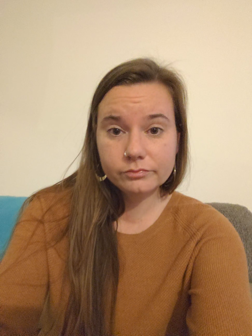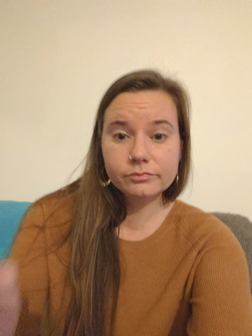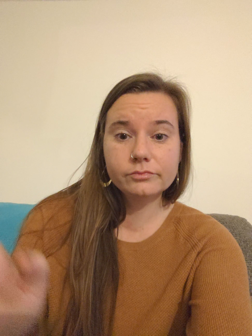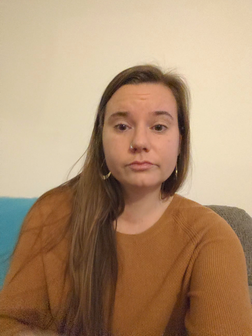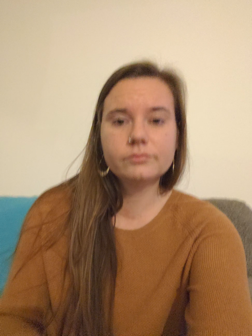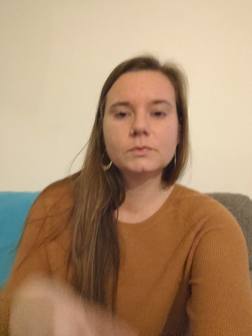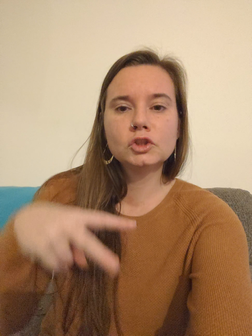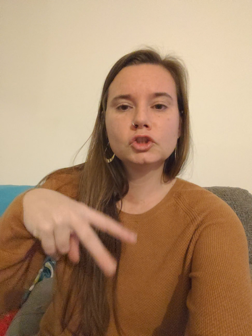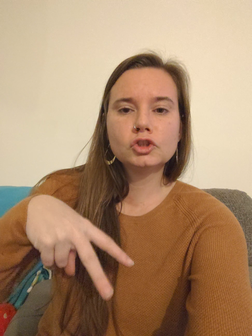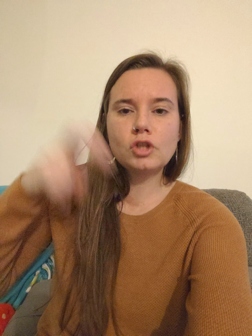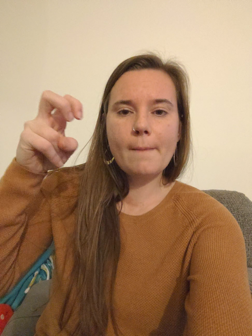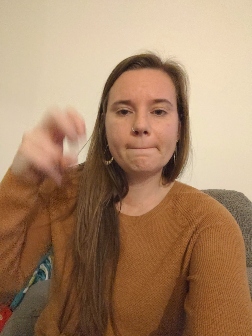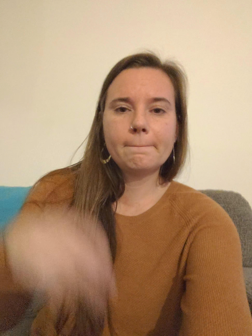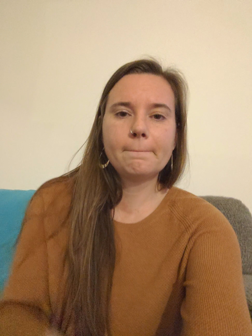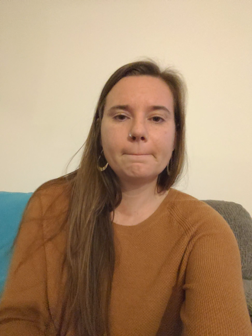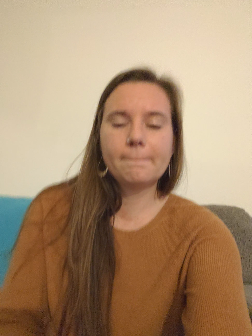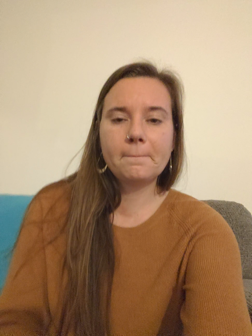jump